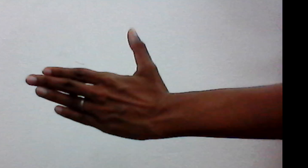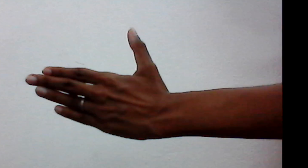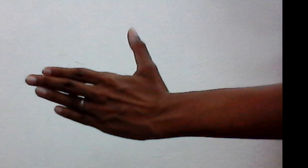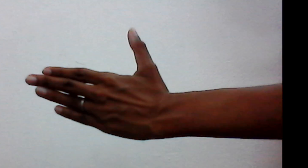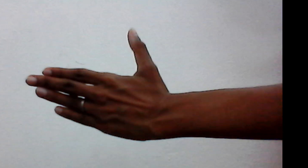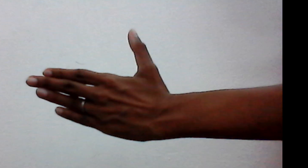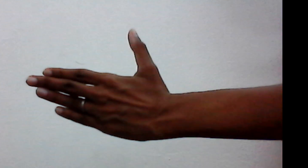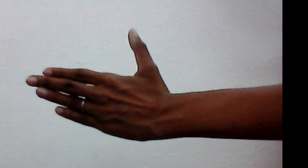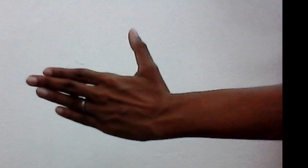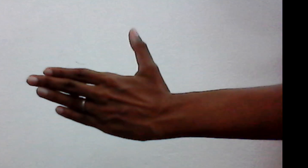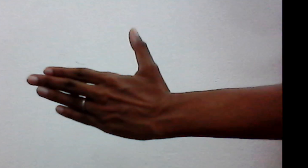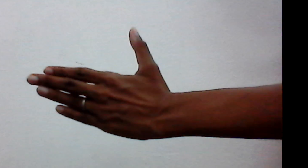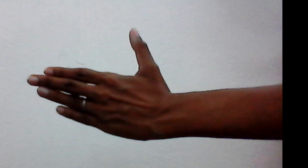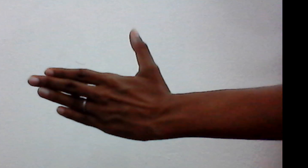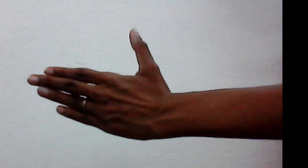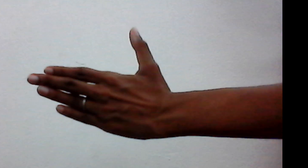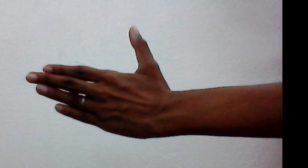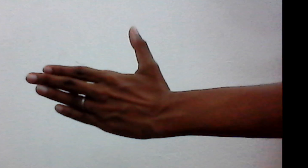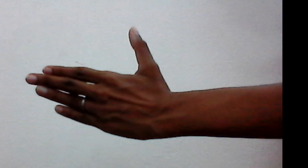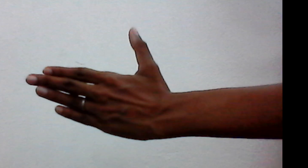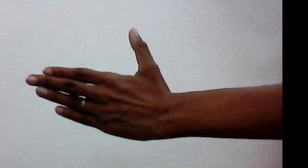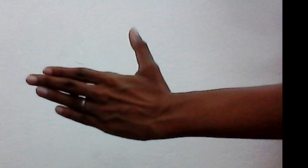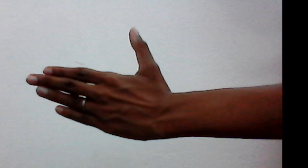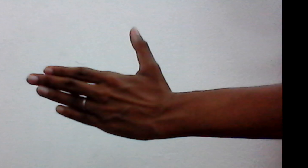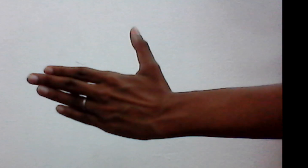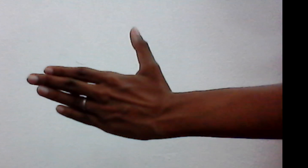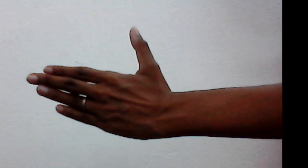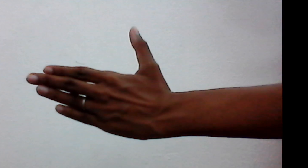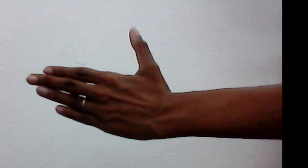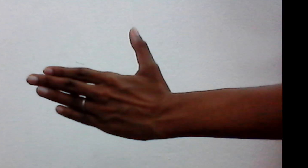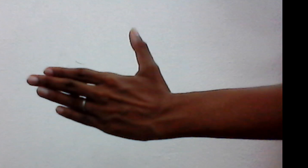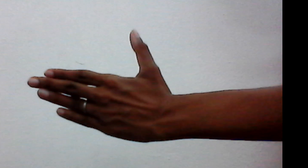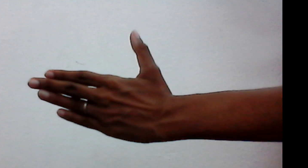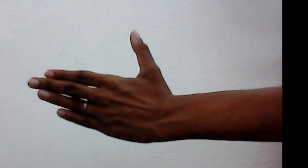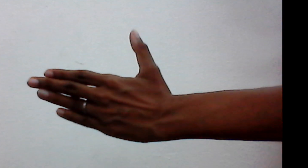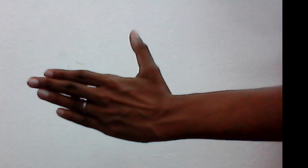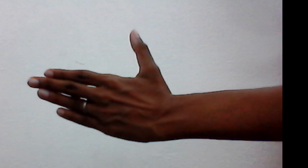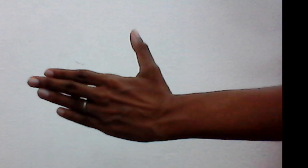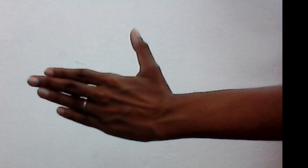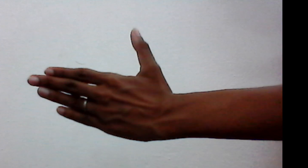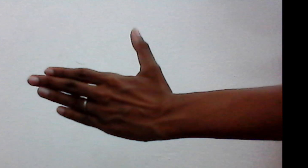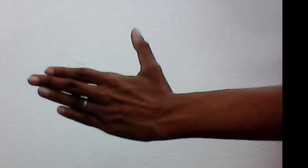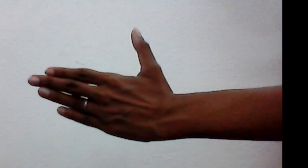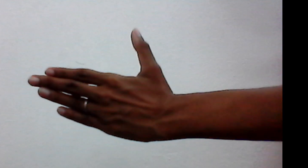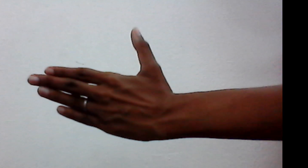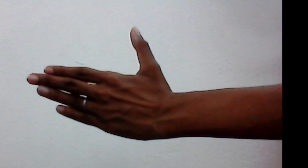ആ